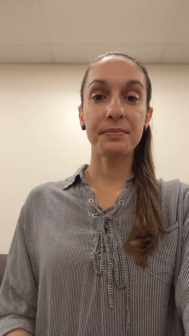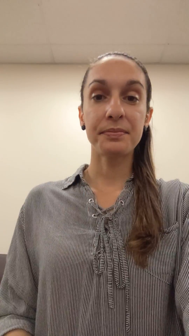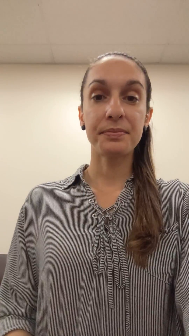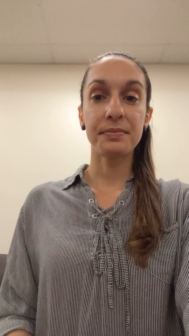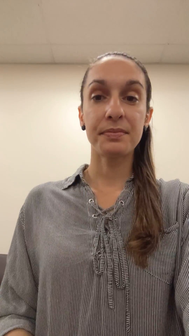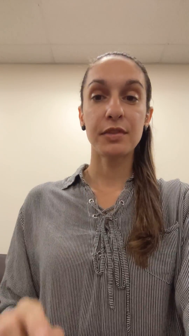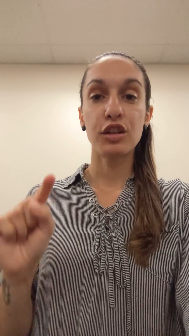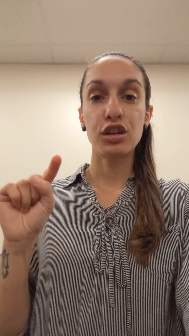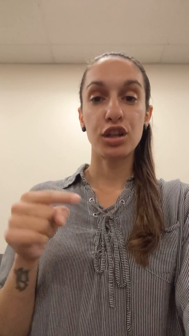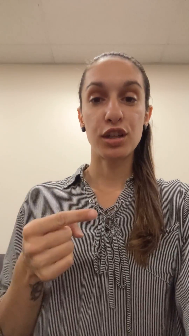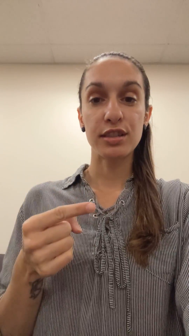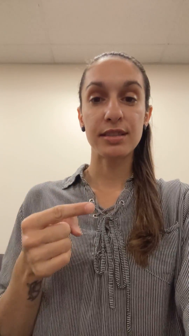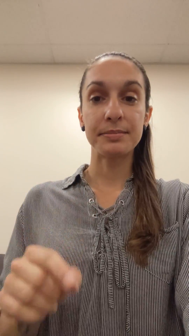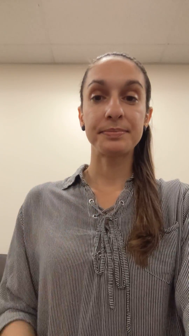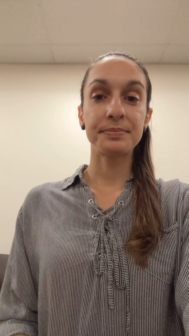hurt